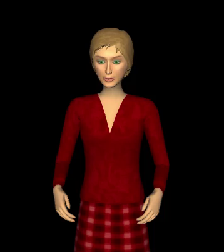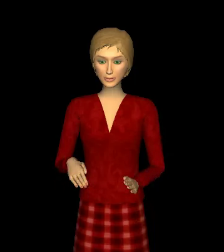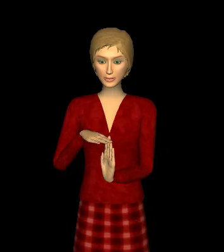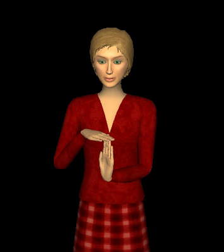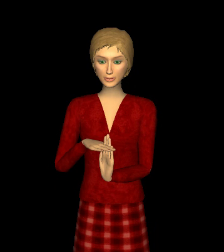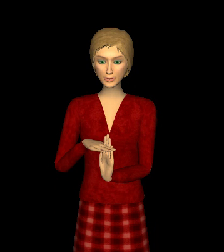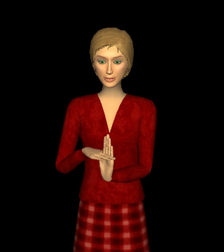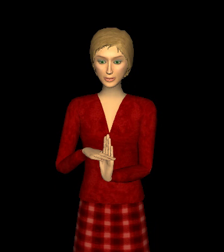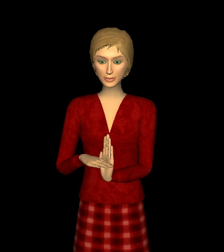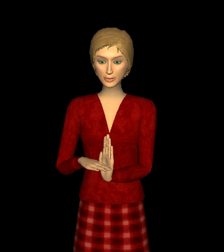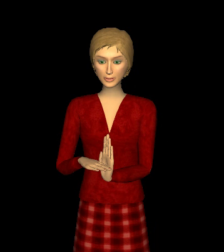قائمة